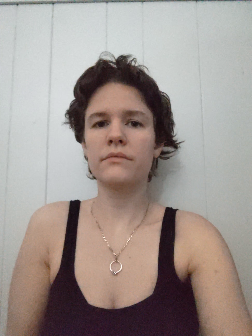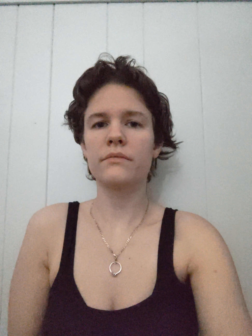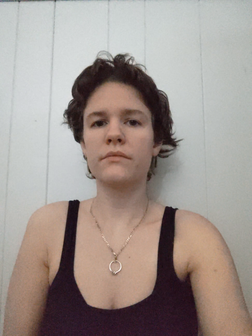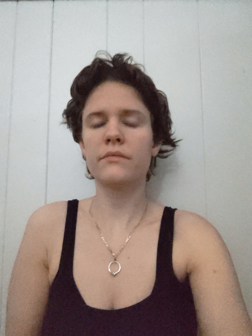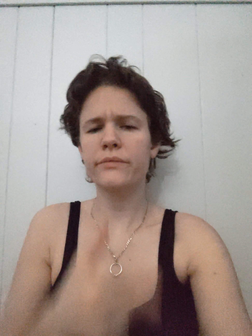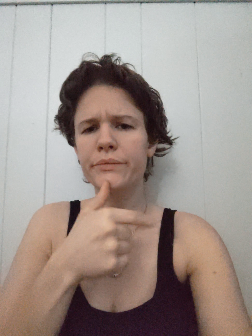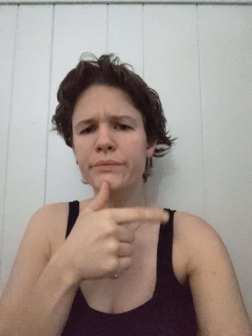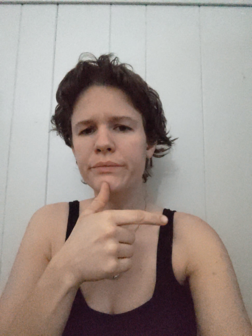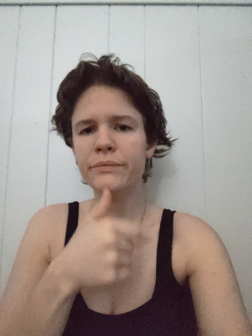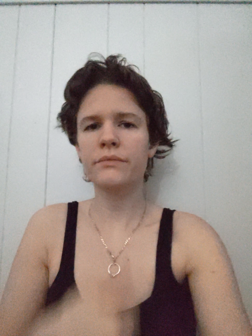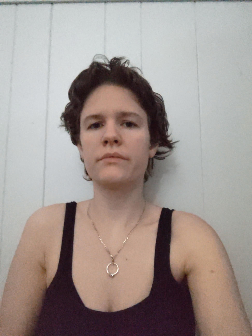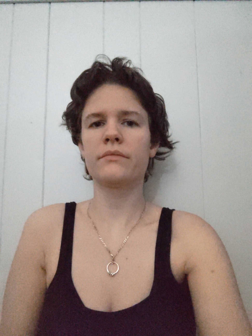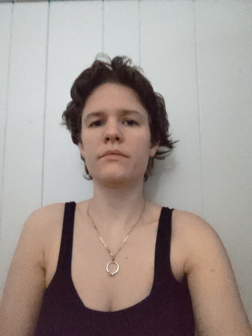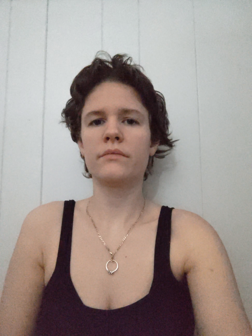who